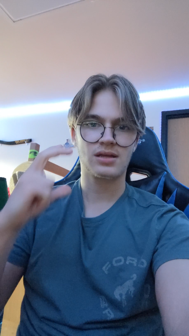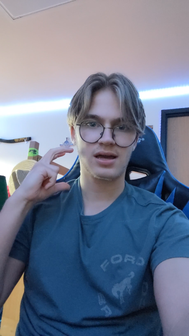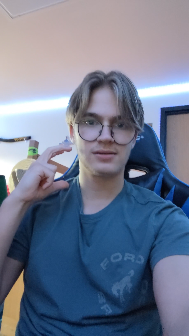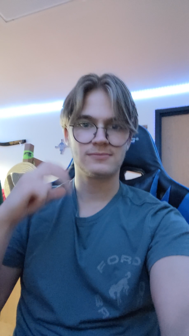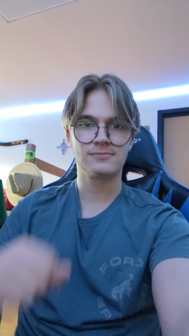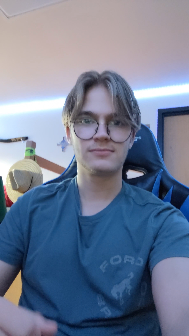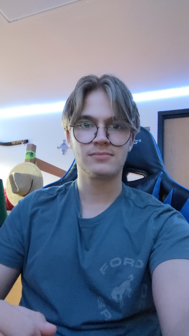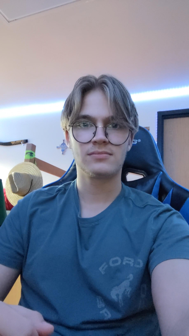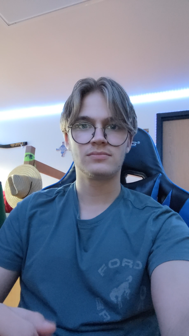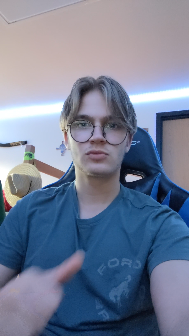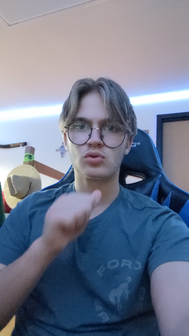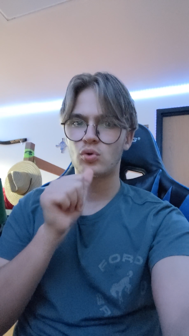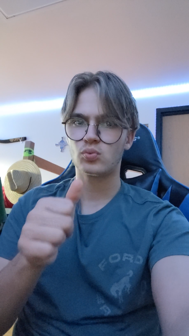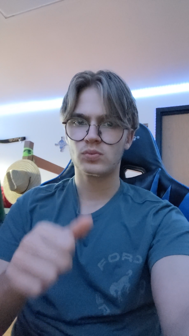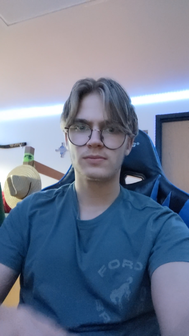don't